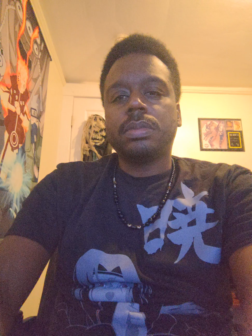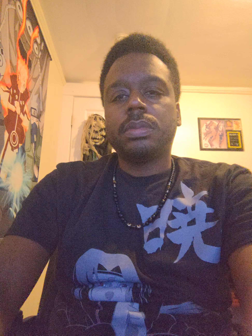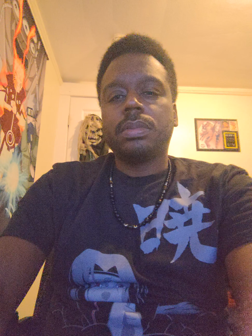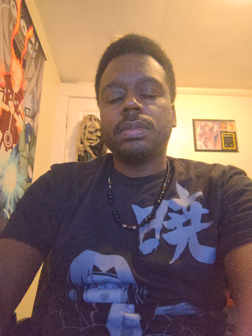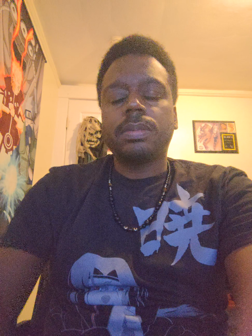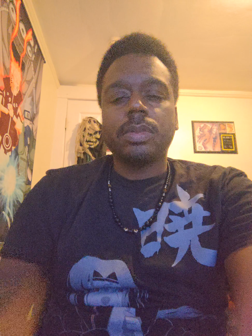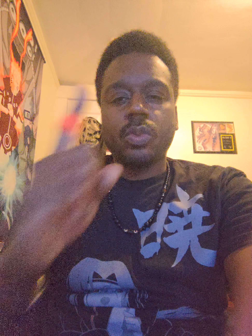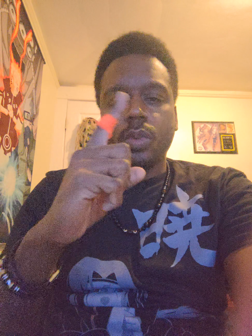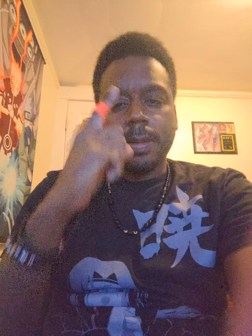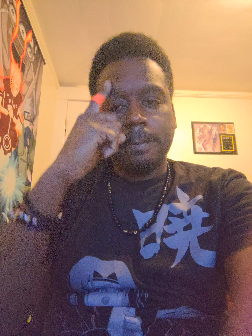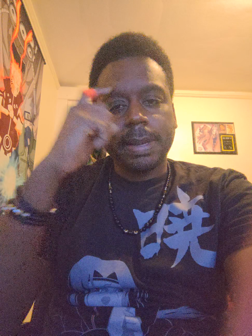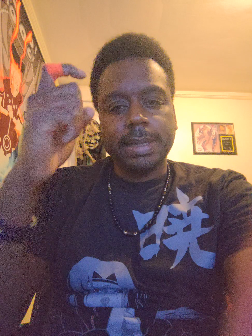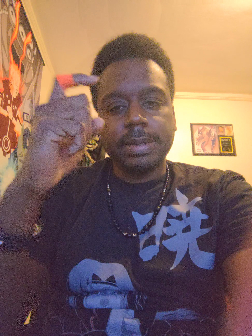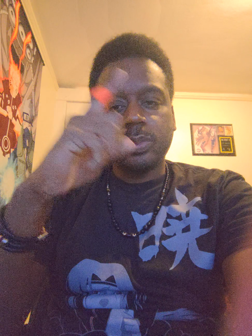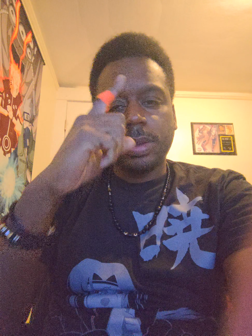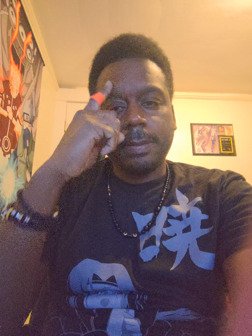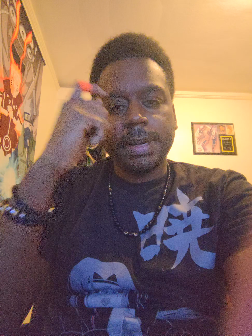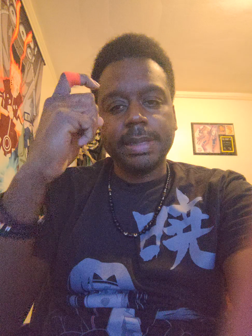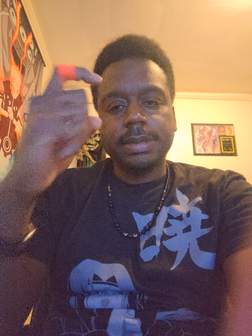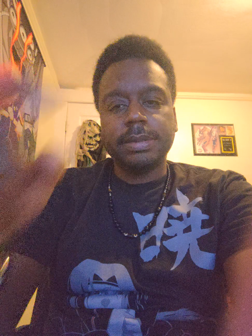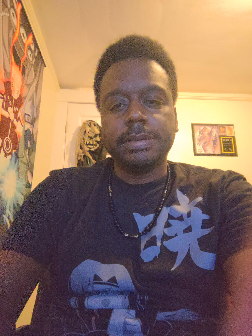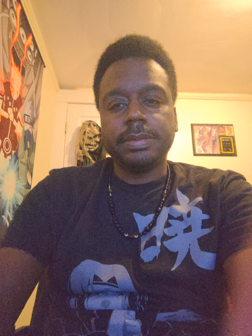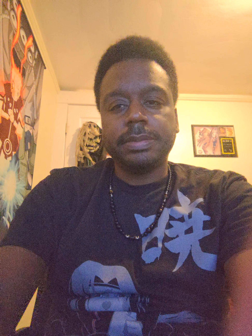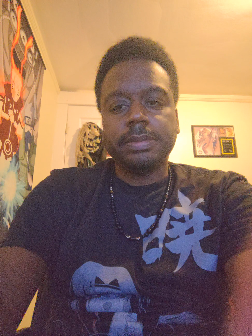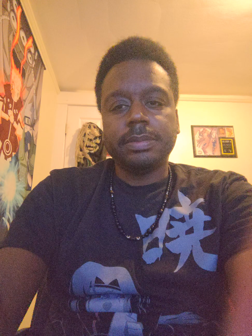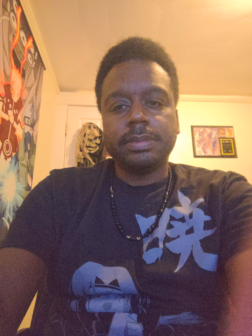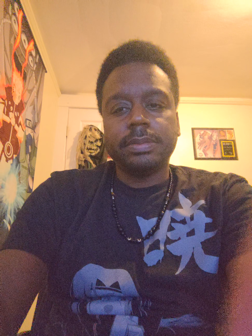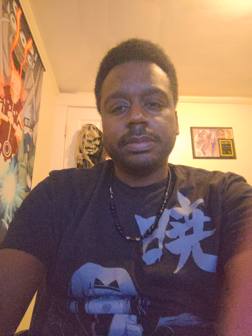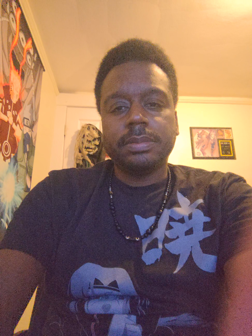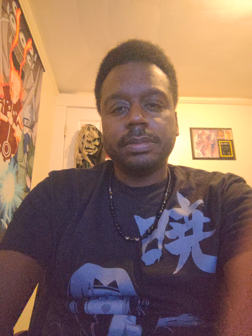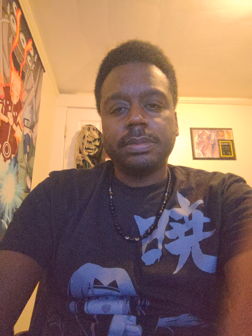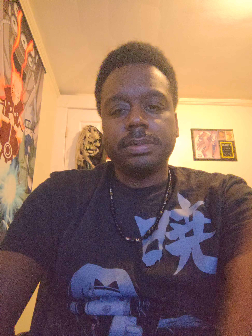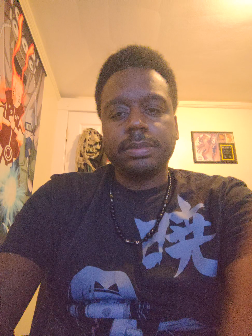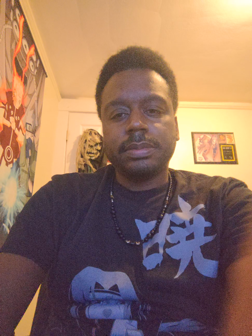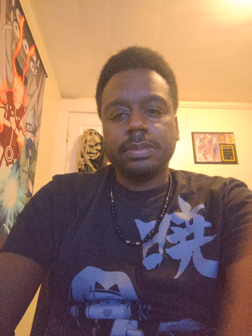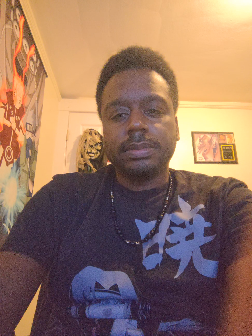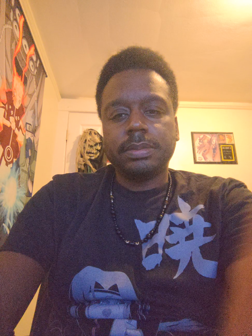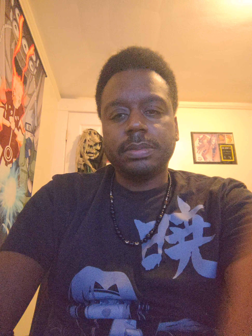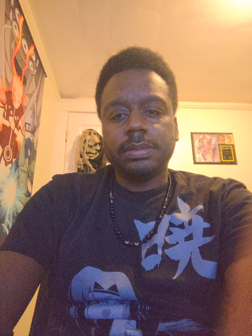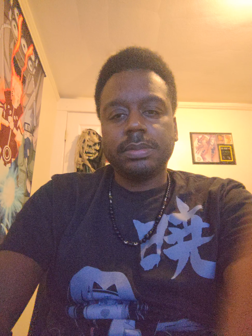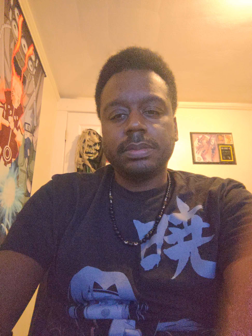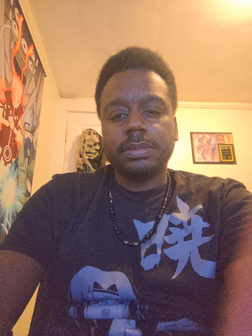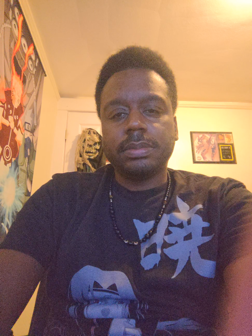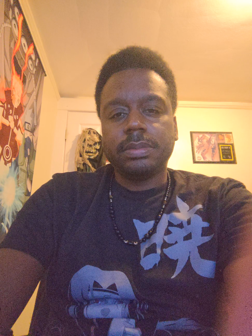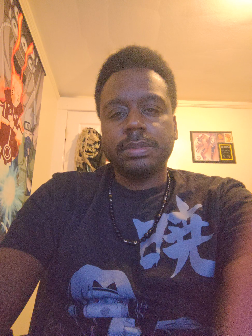penny